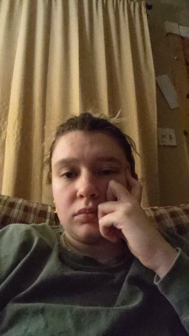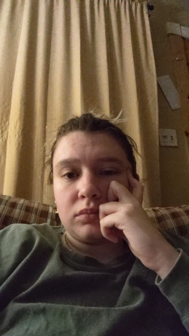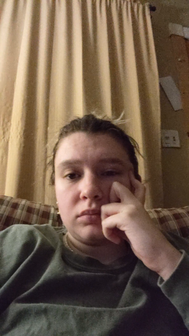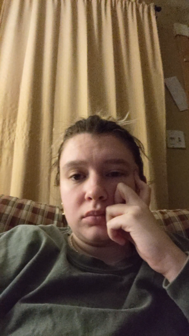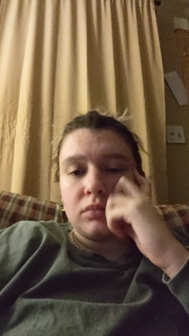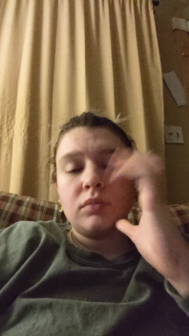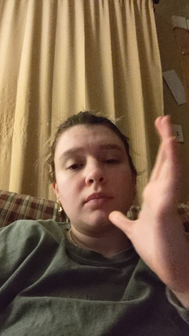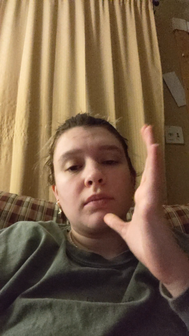mommy